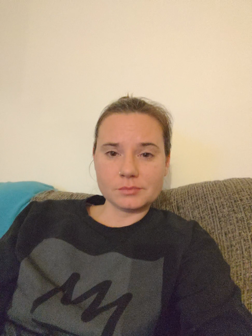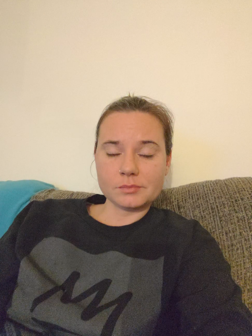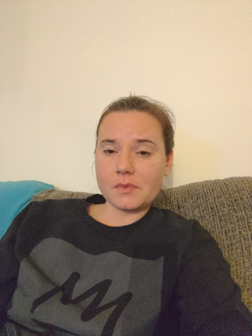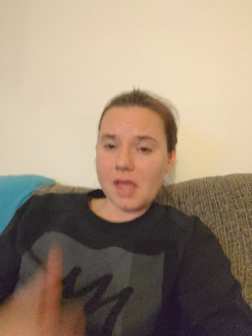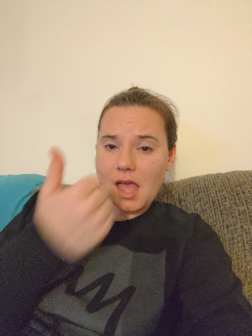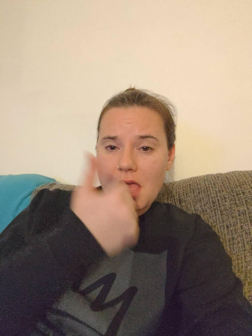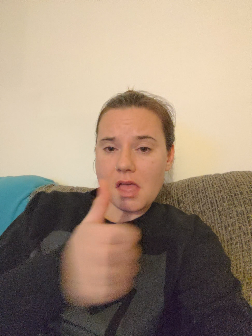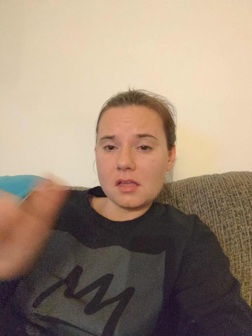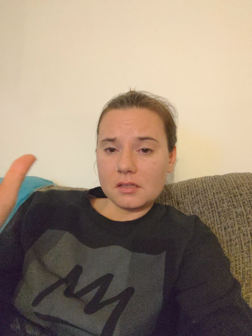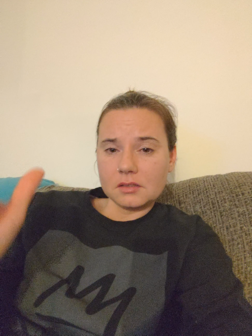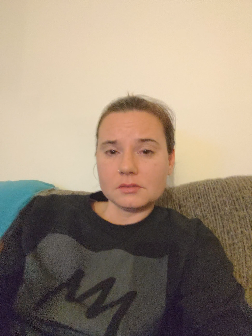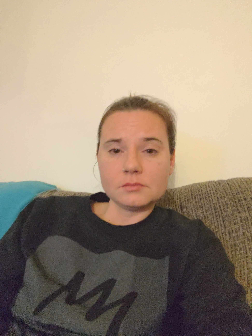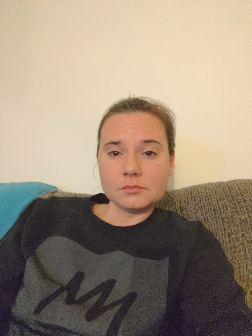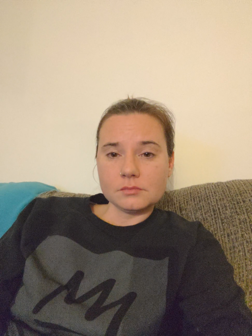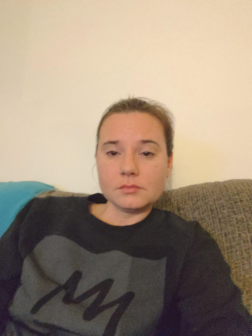any